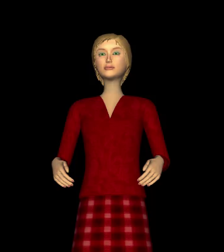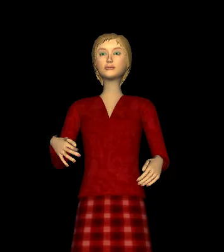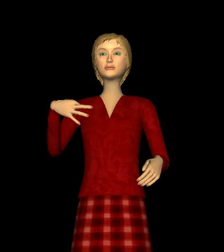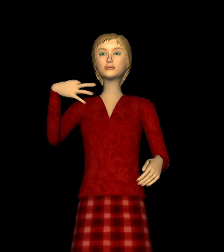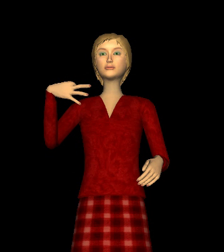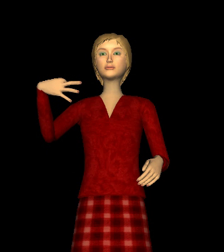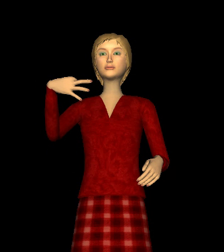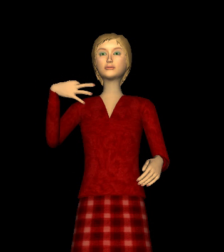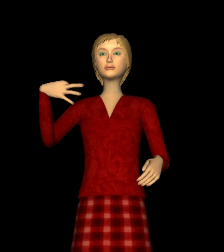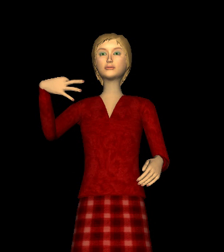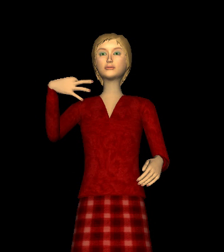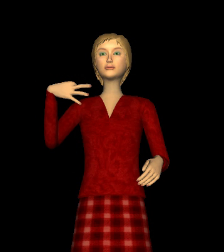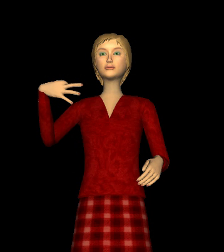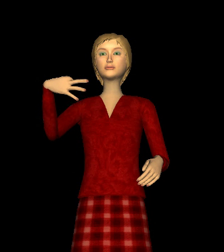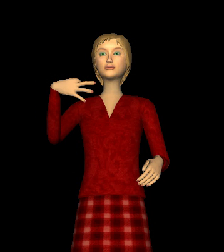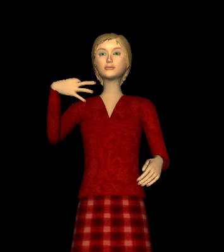تلقائي